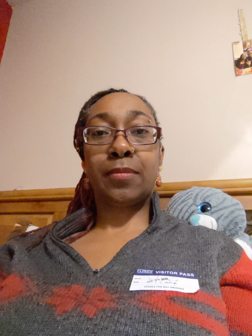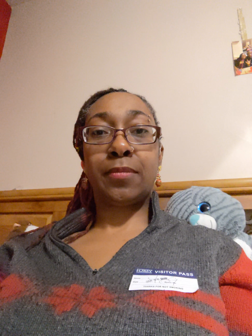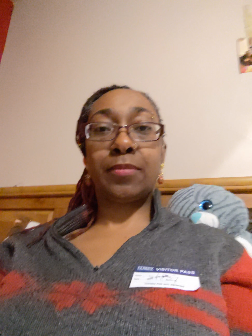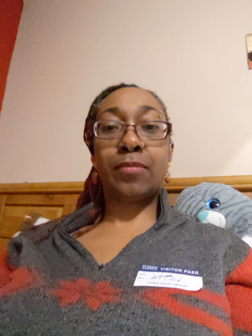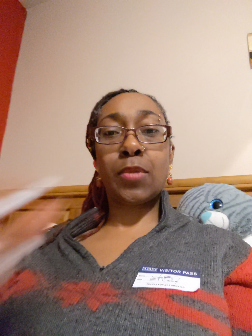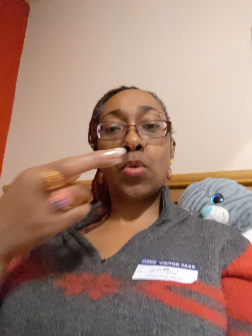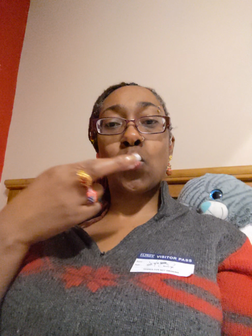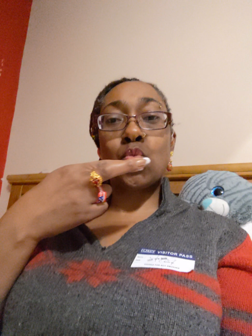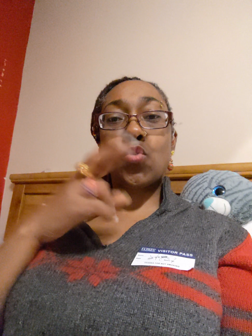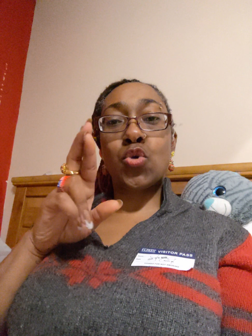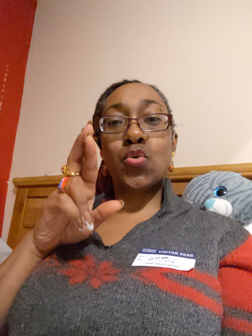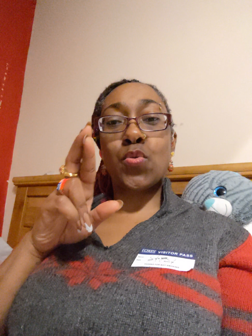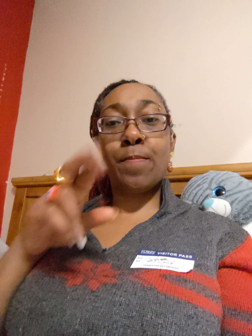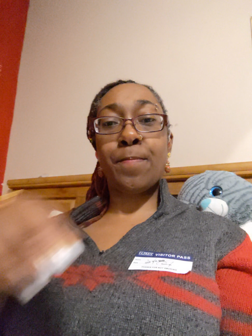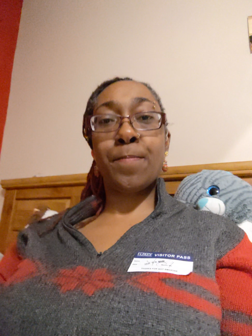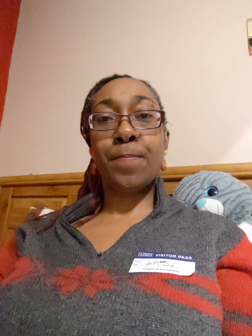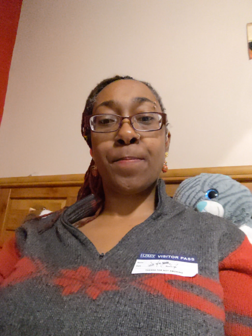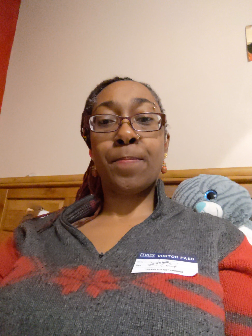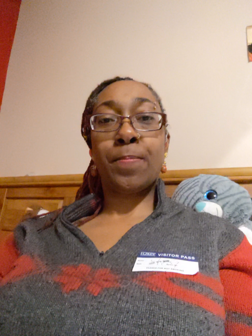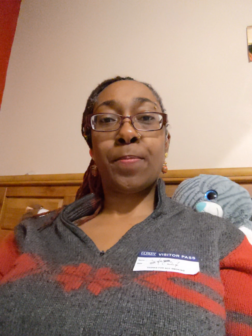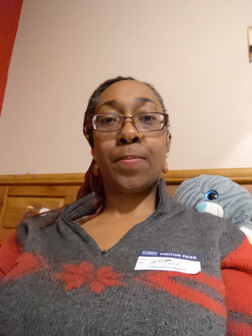room